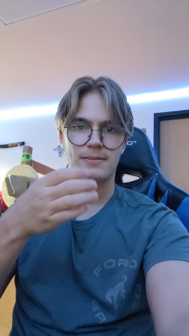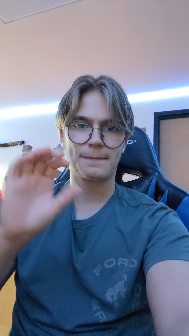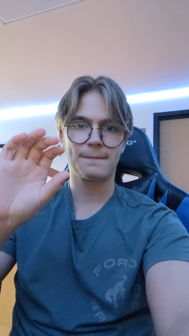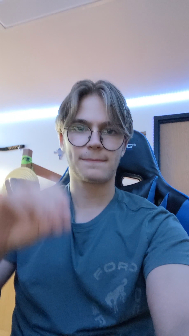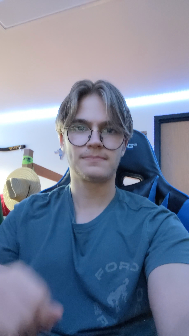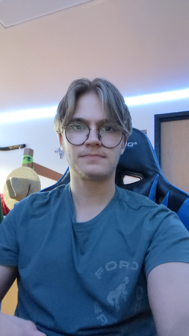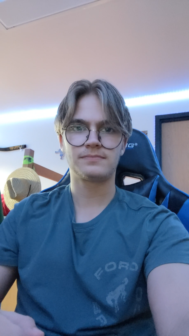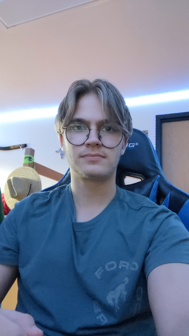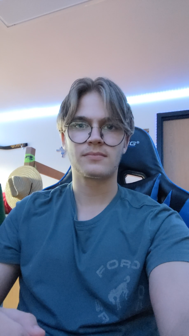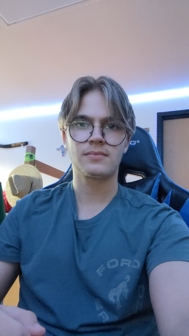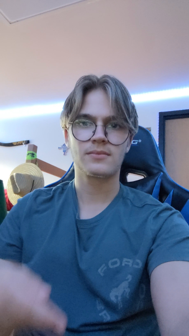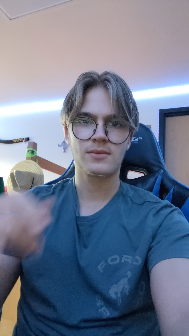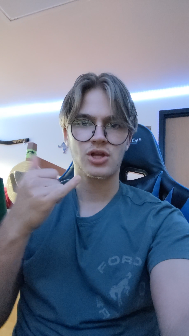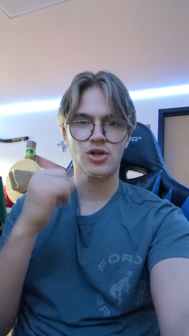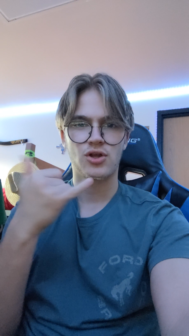party